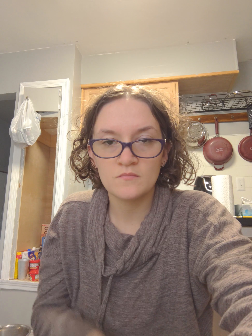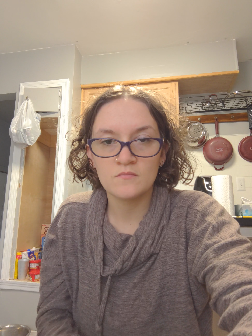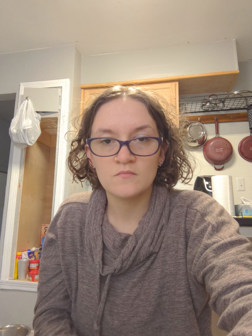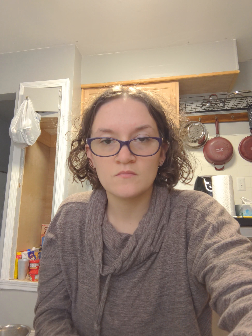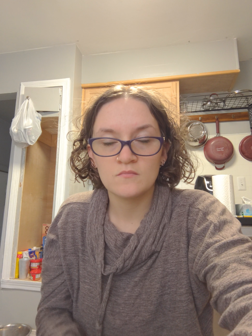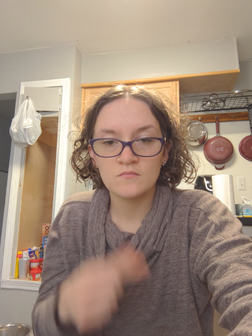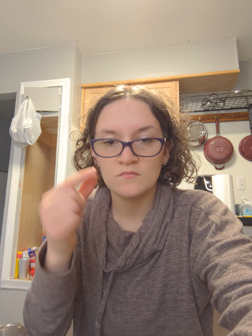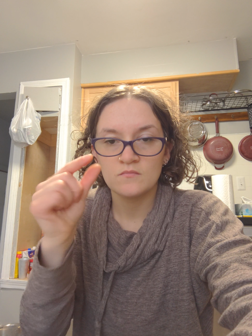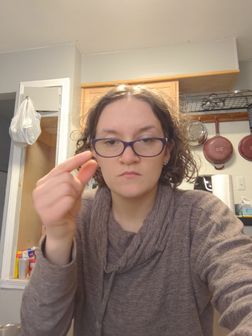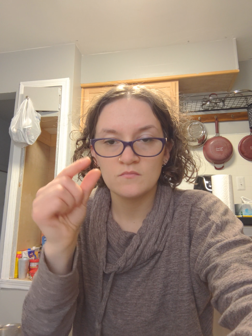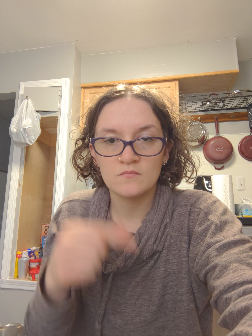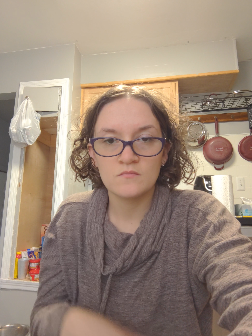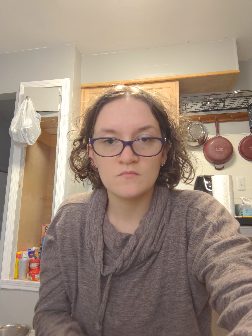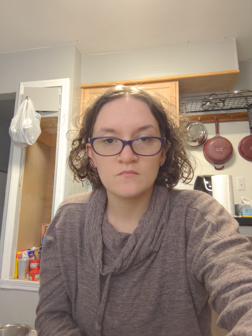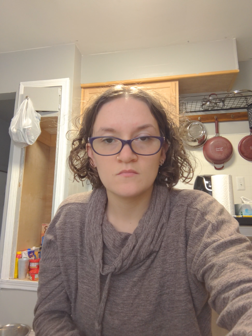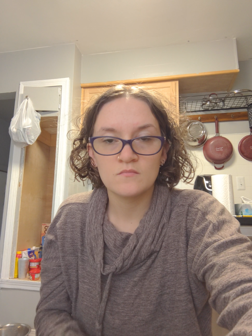green